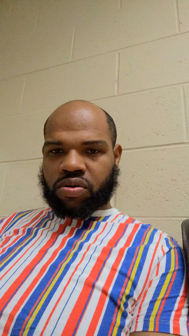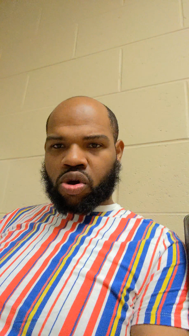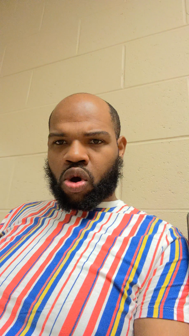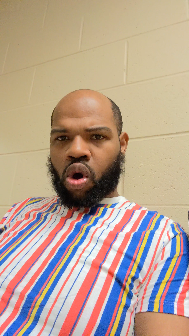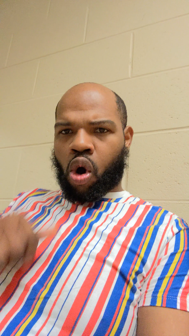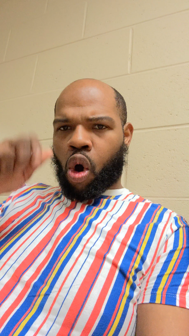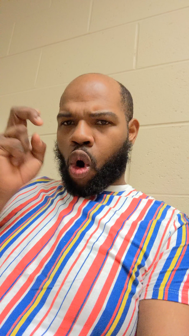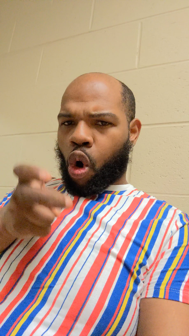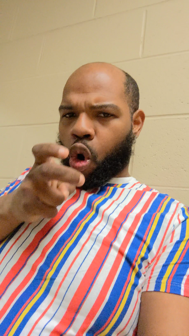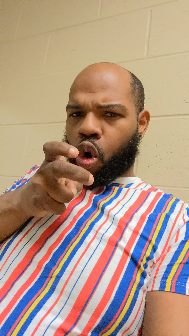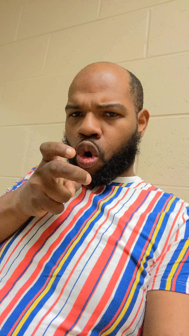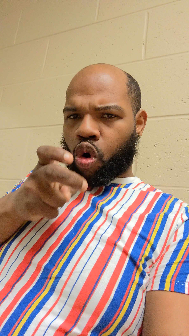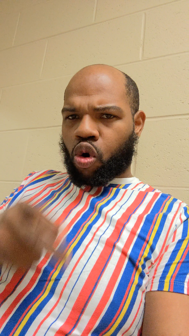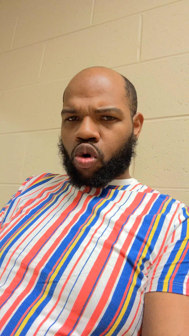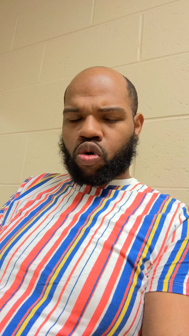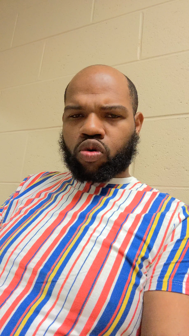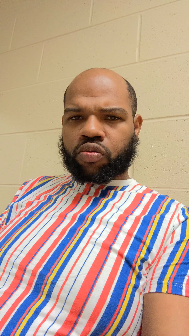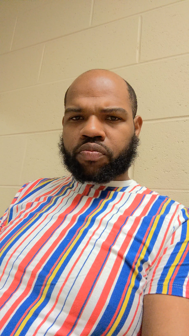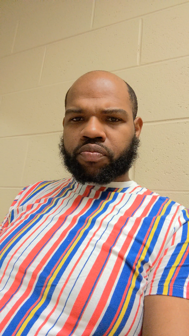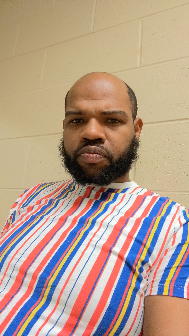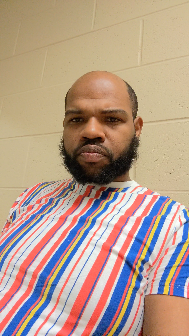hard